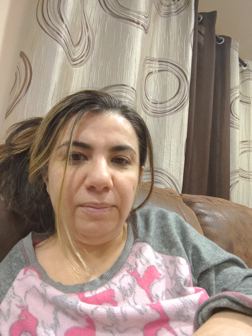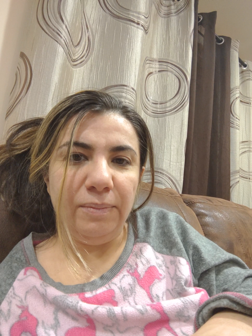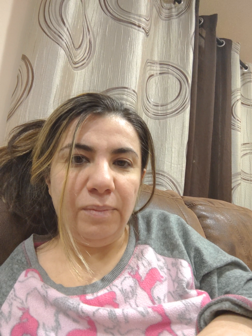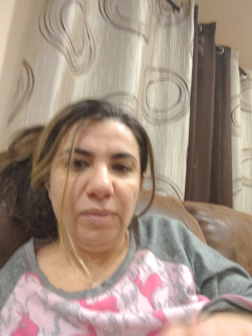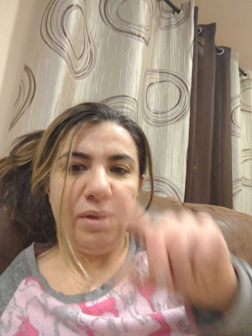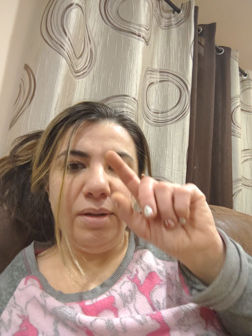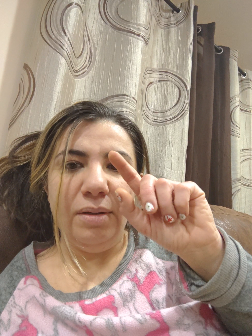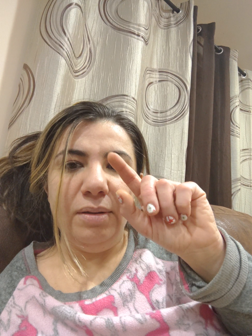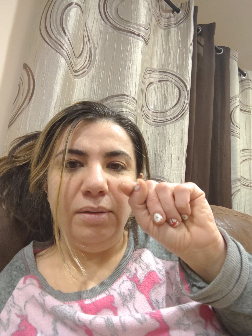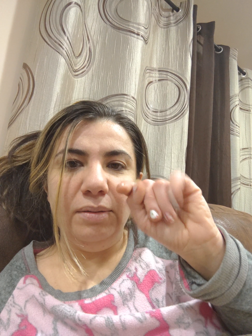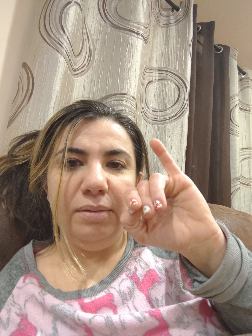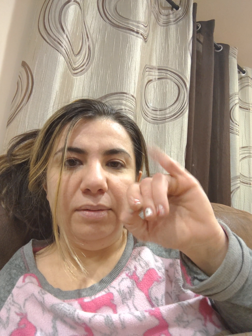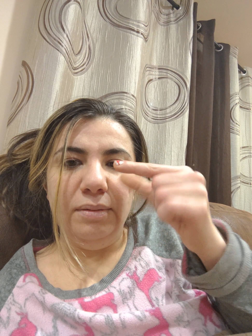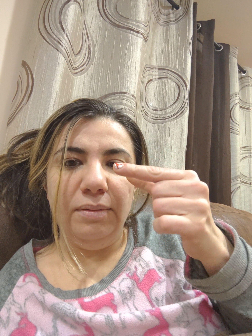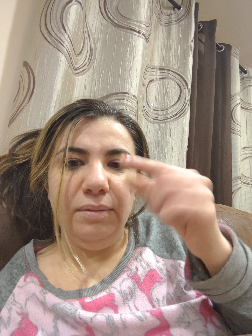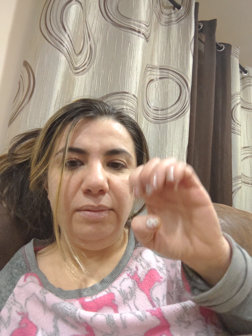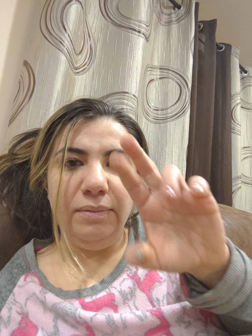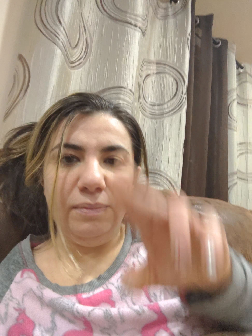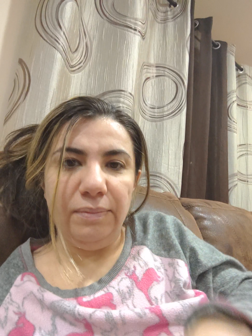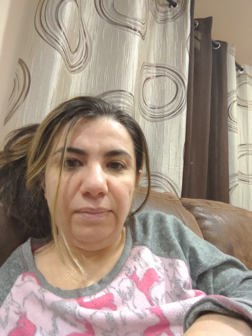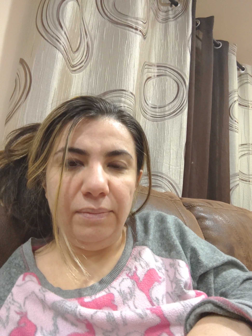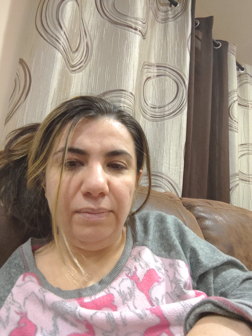tiger